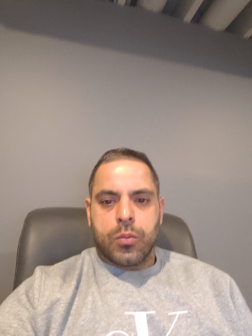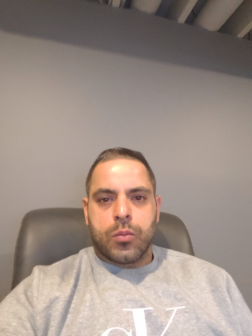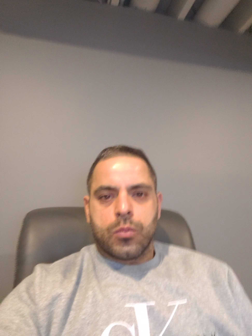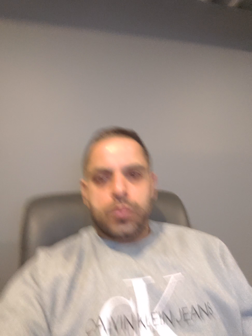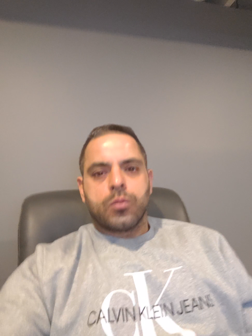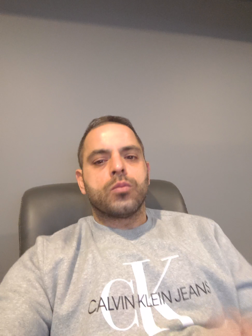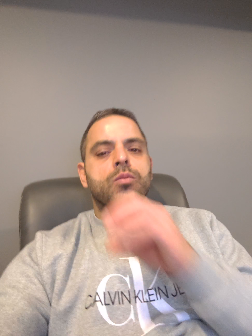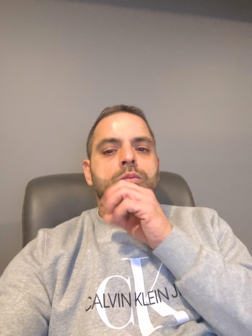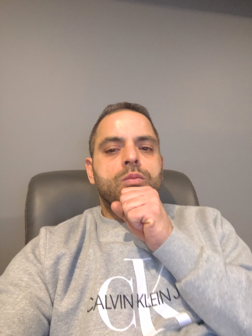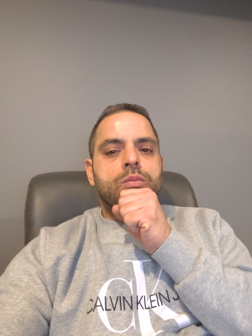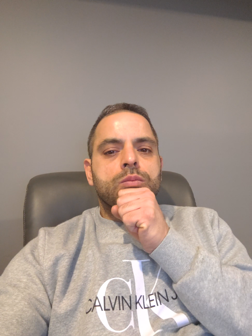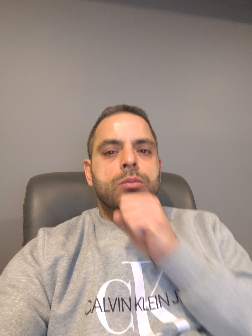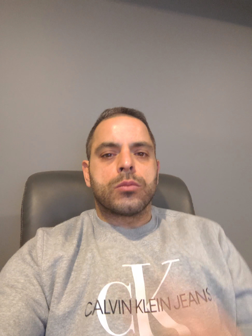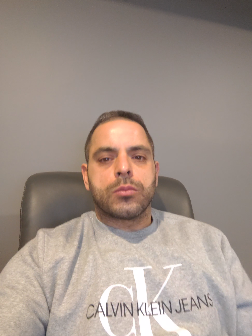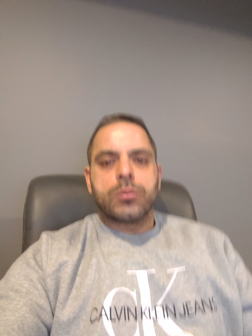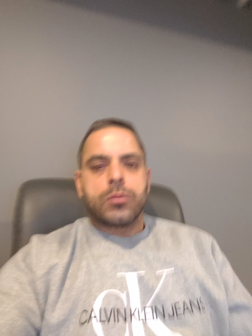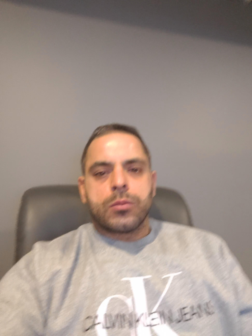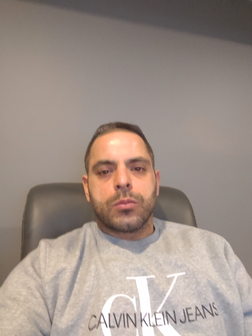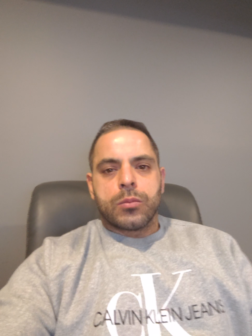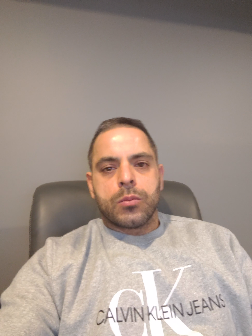orange